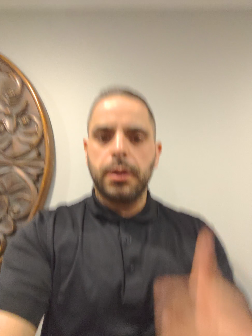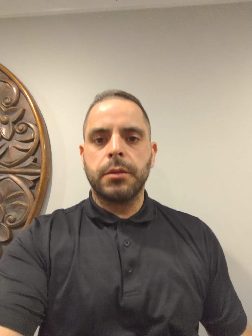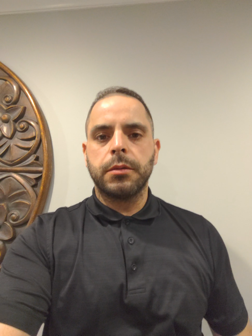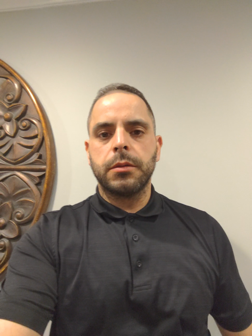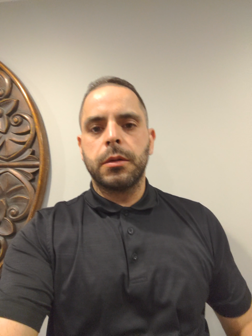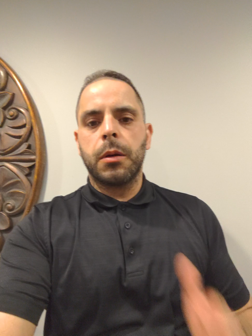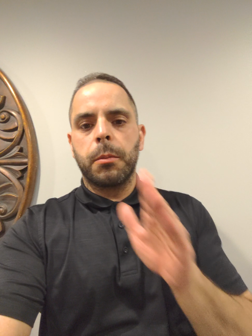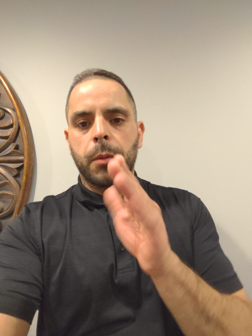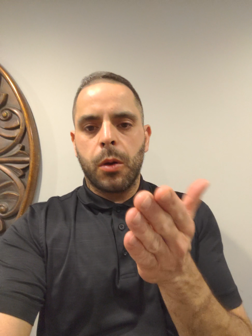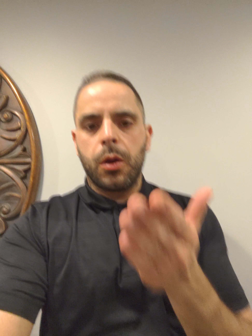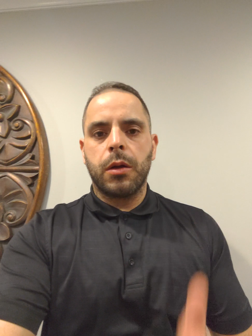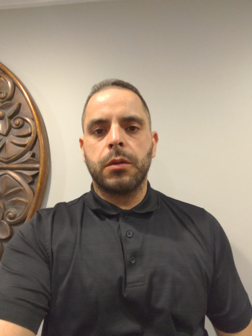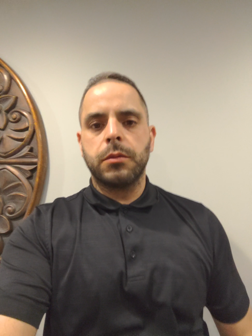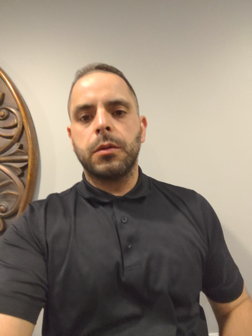book